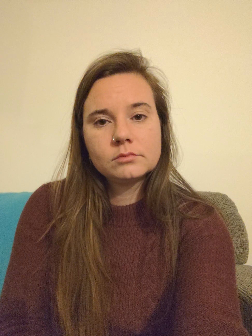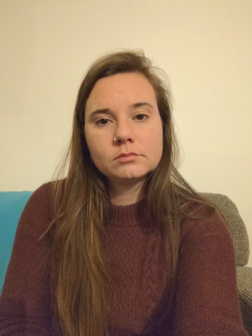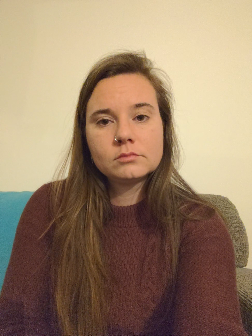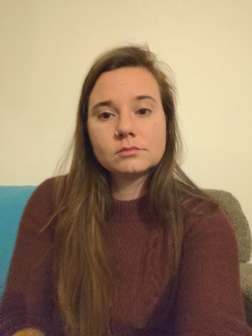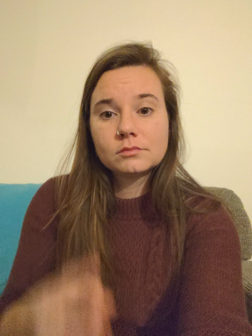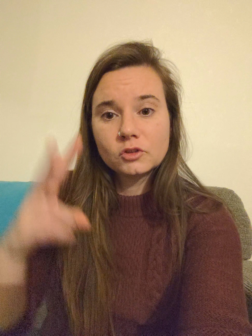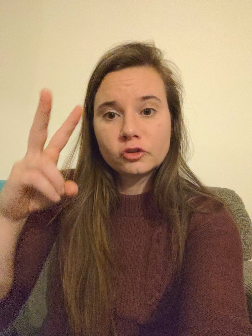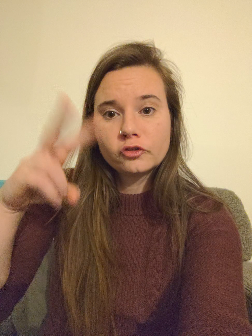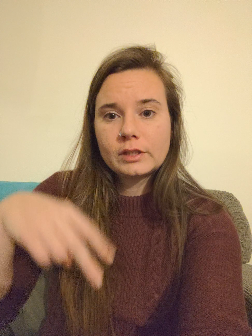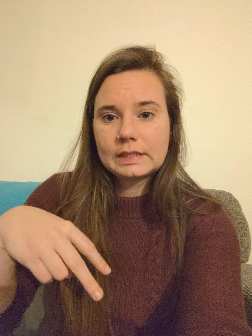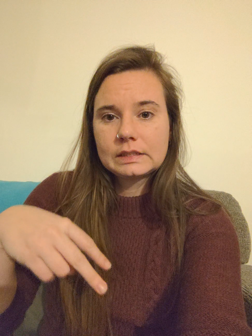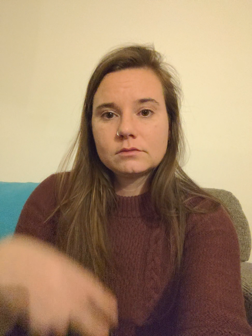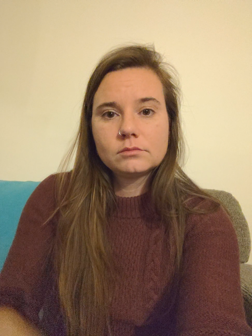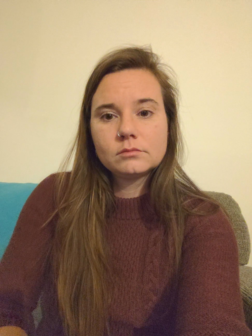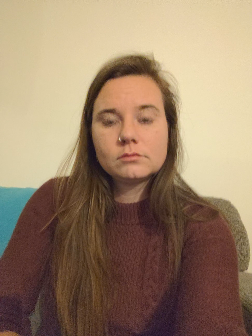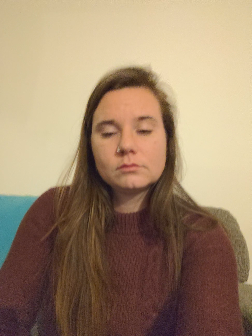read